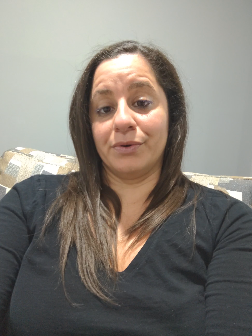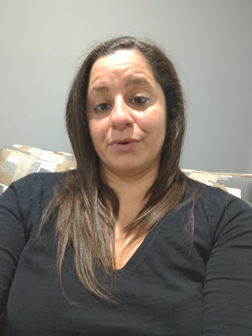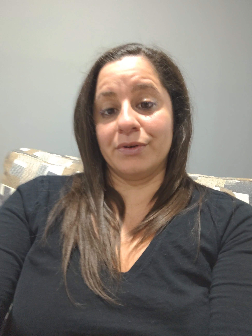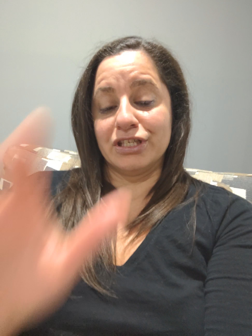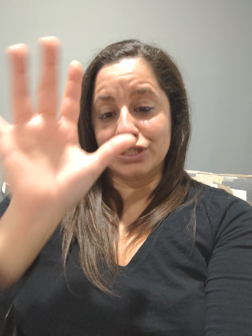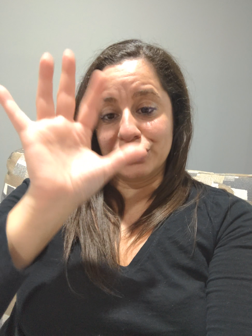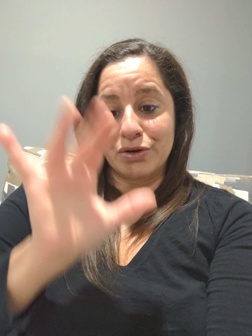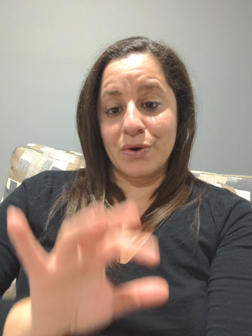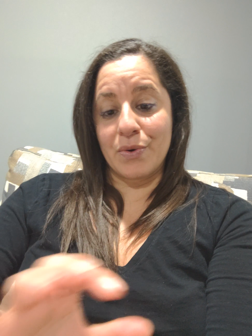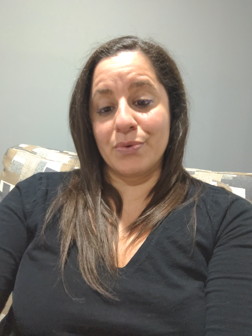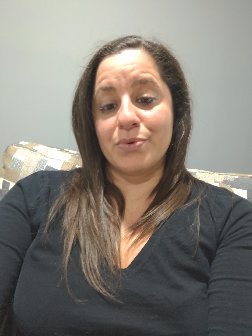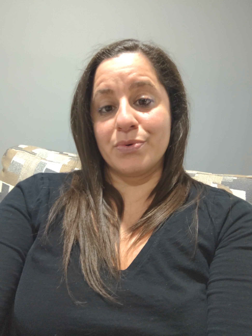snow